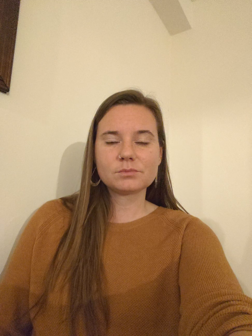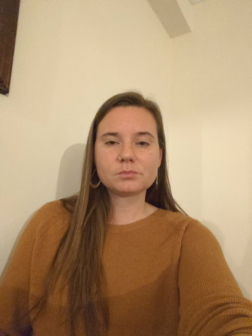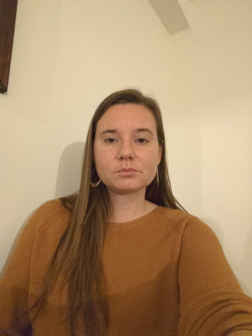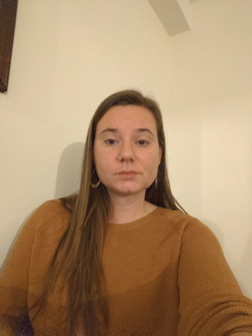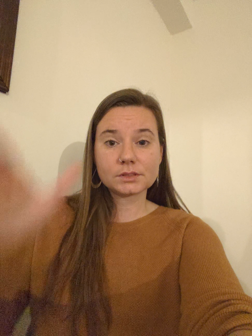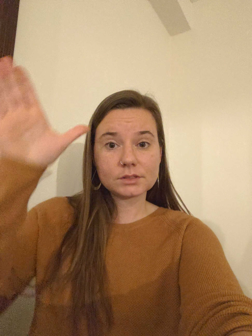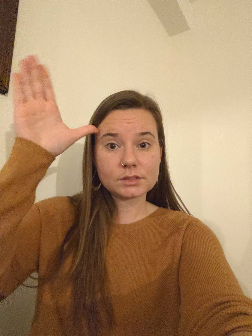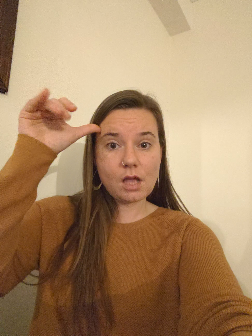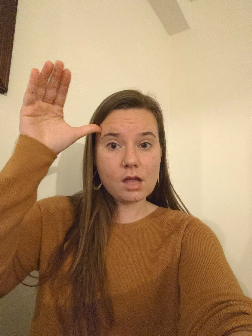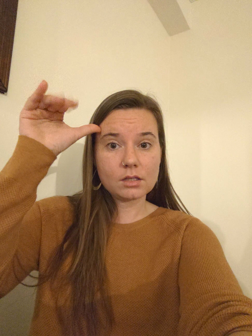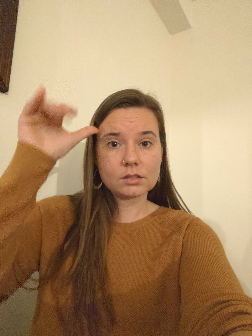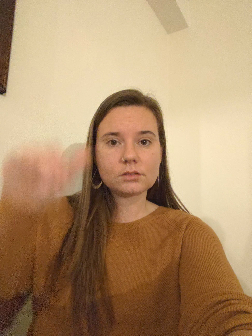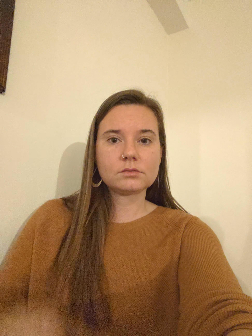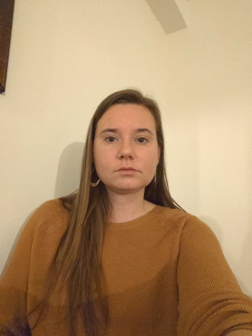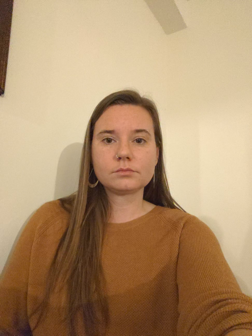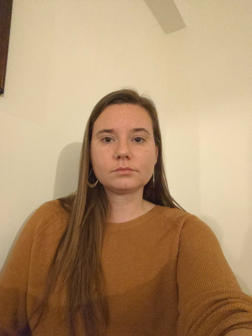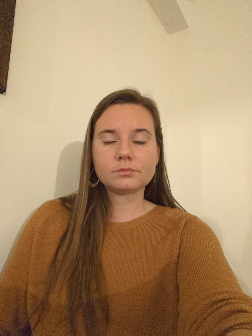donkey